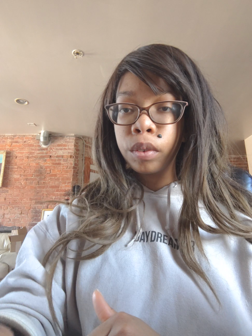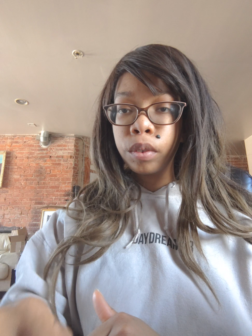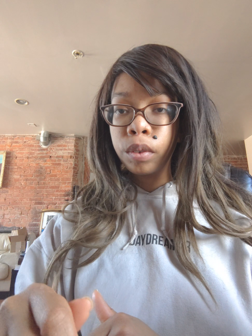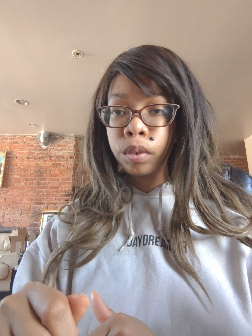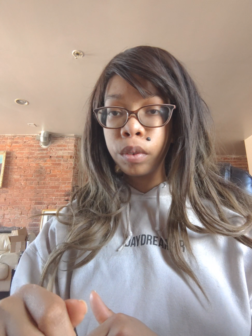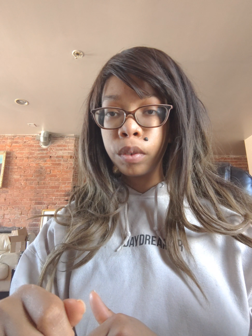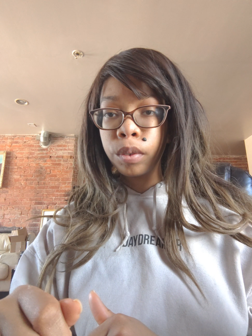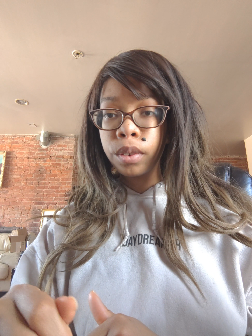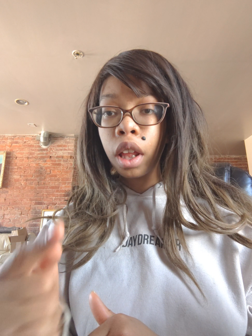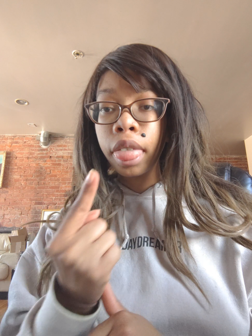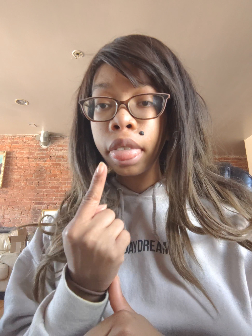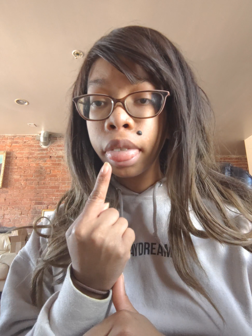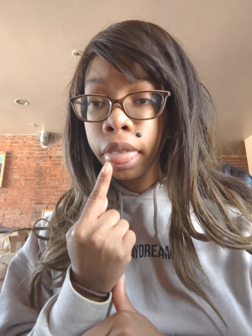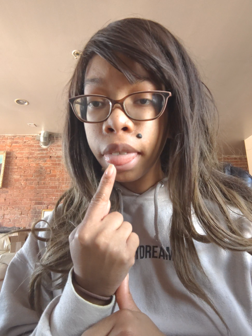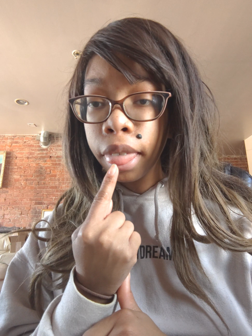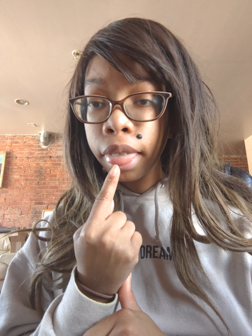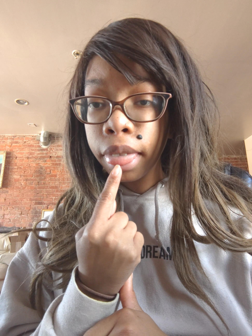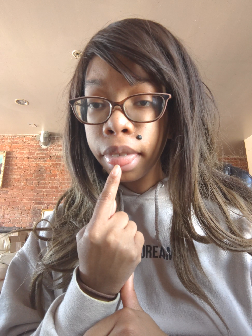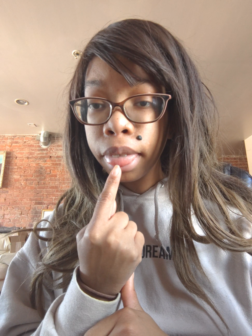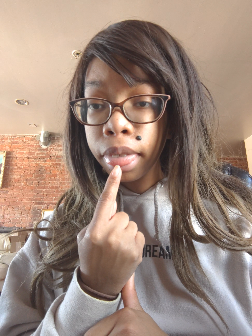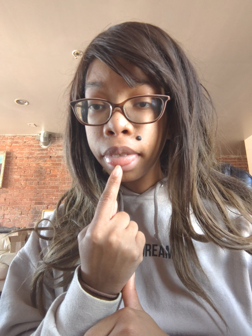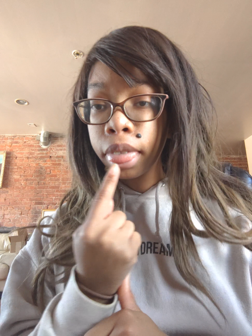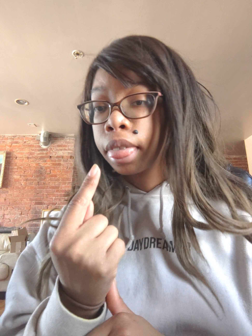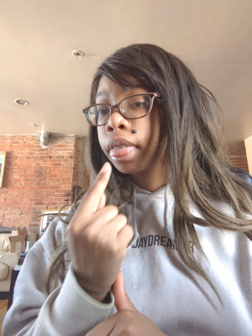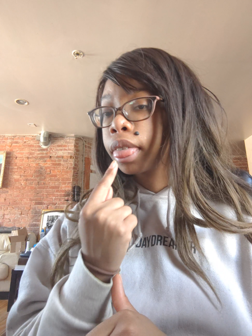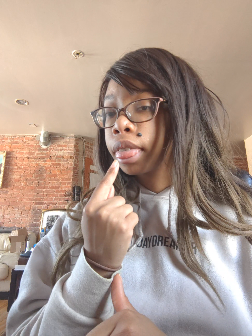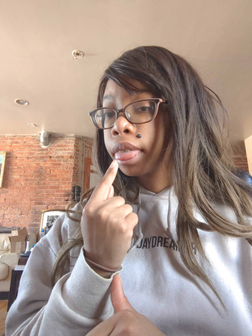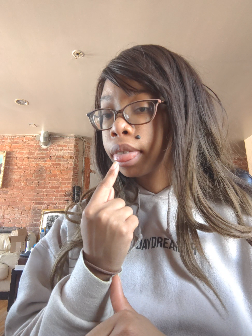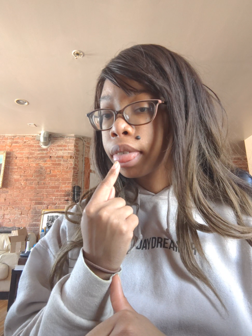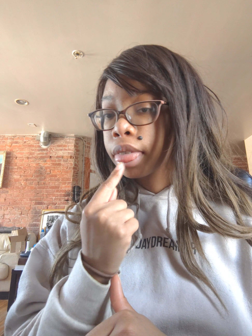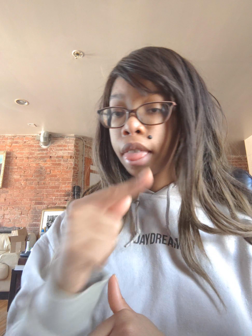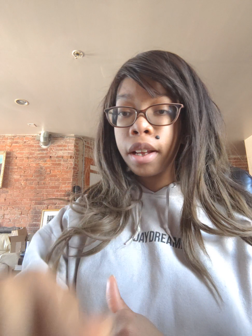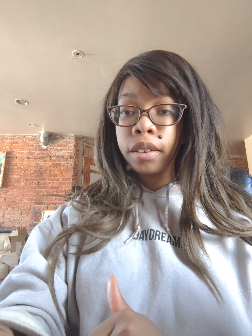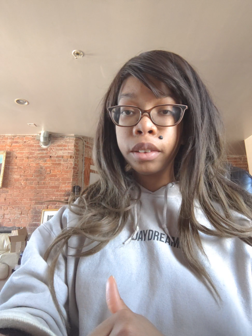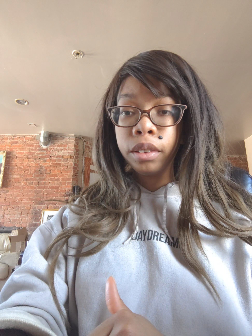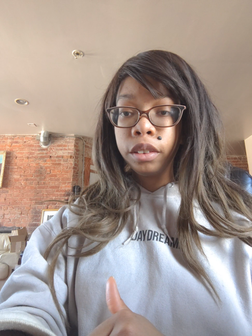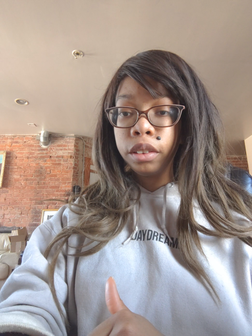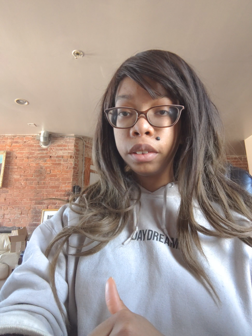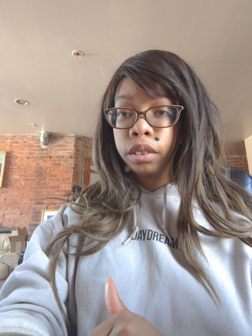tongue